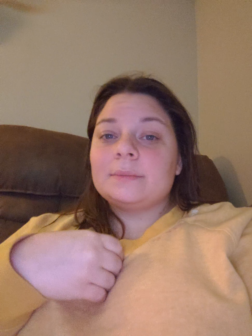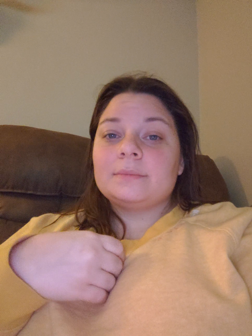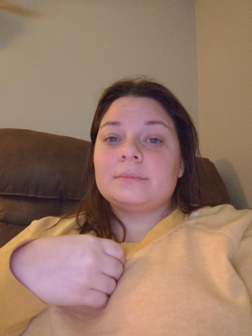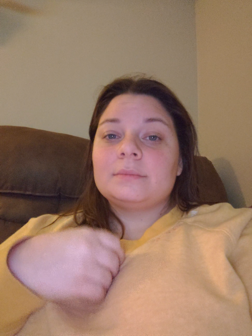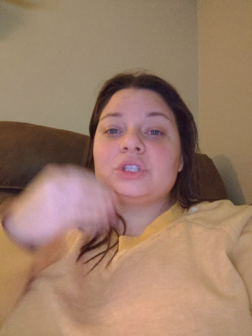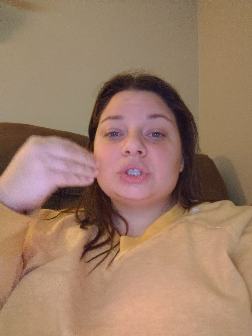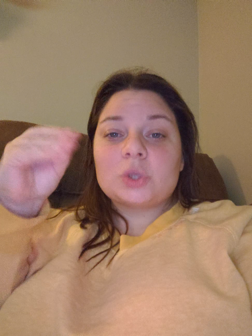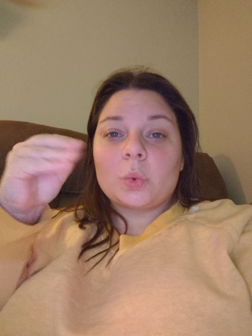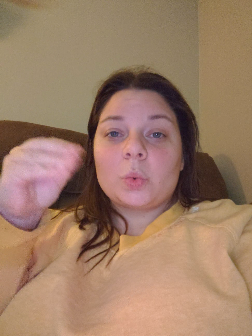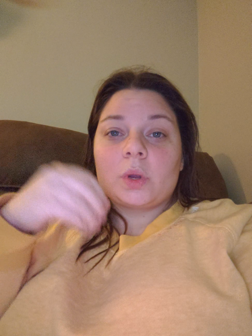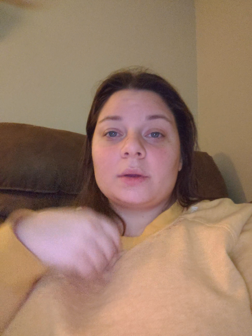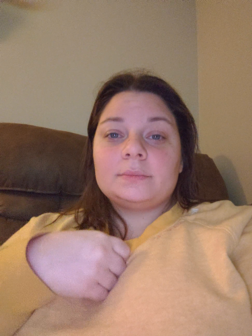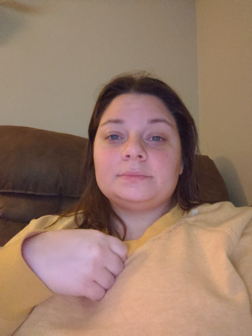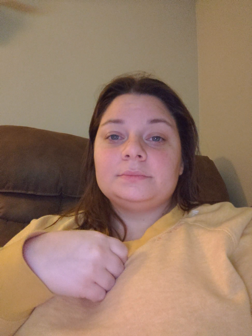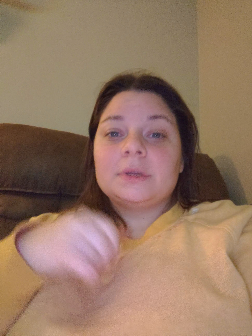store